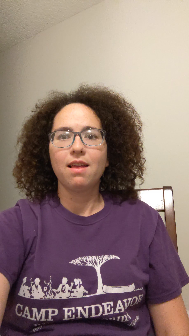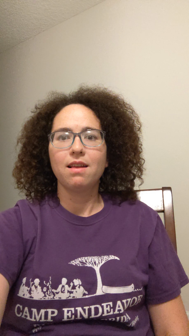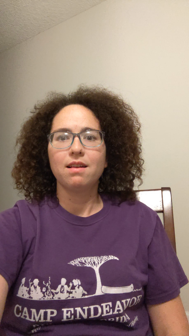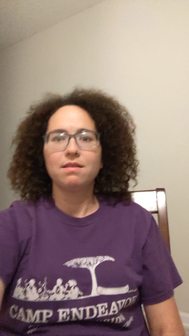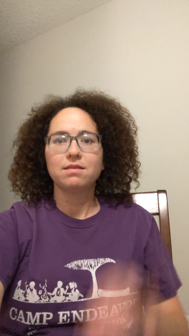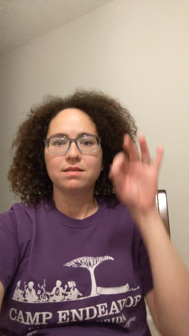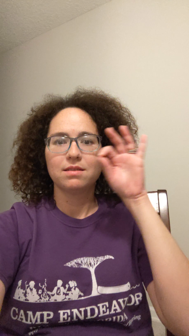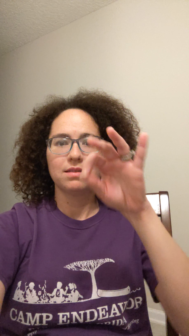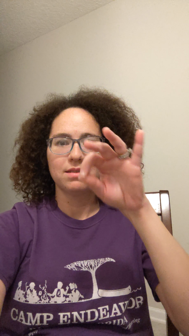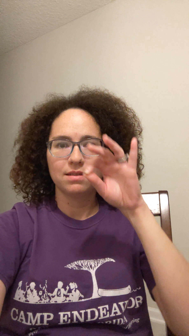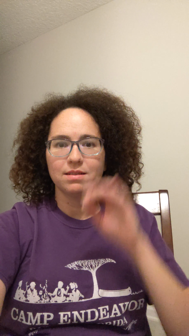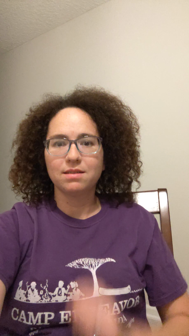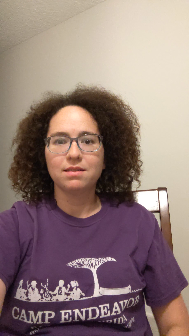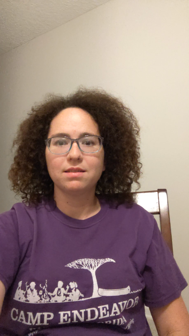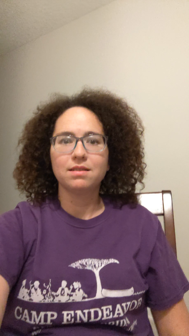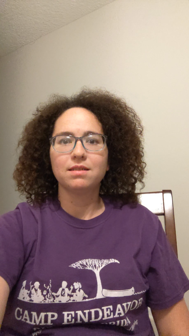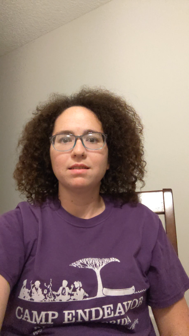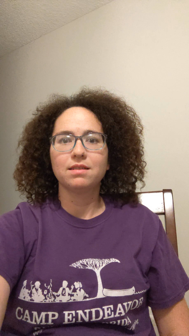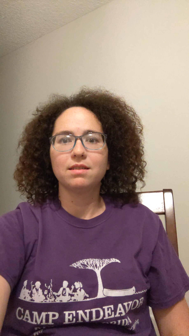fit